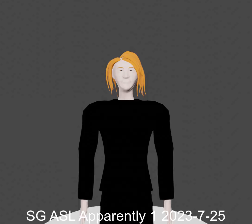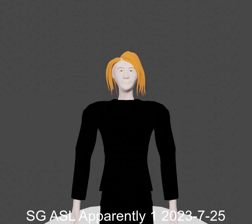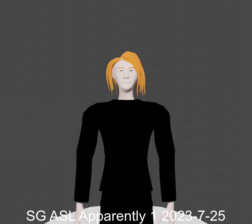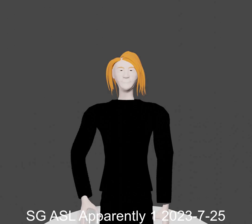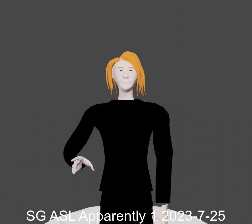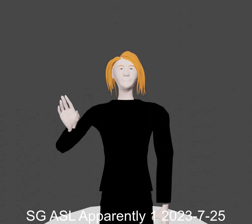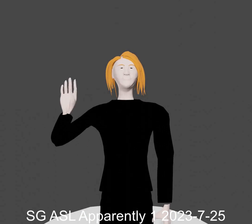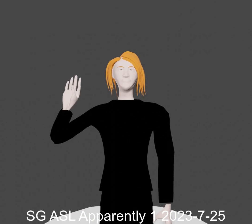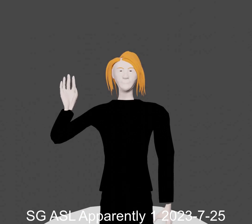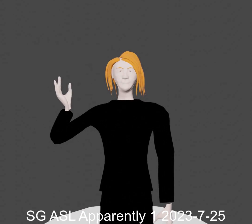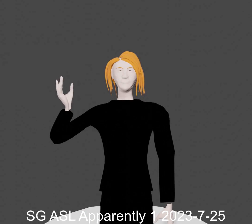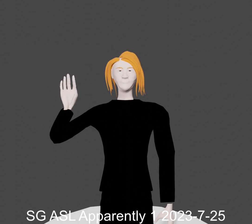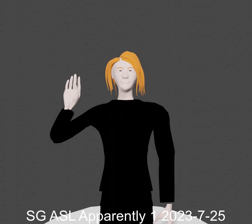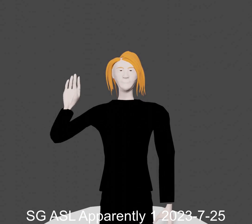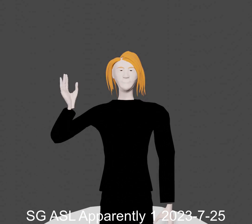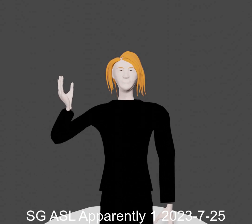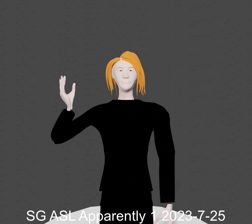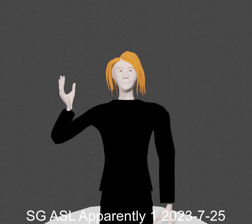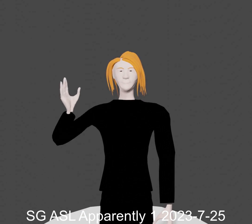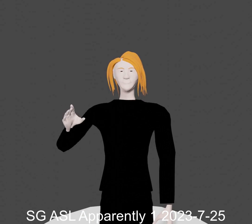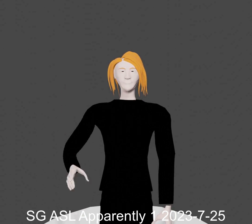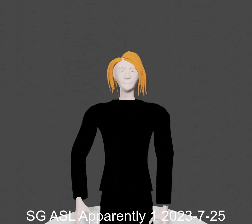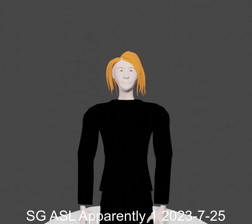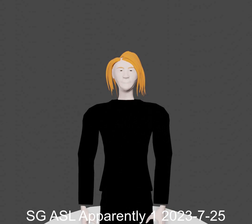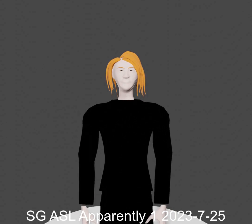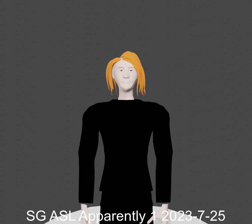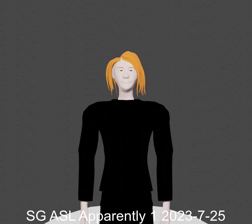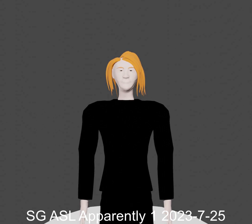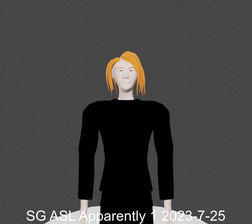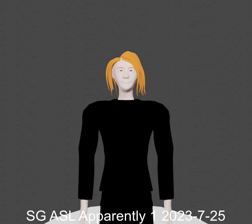Apparently